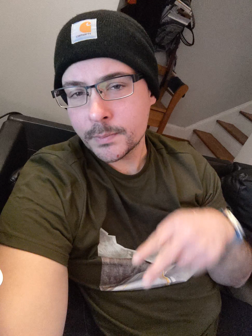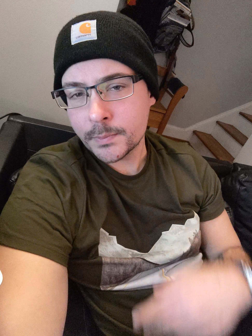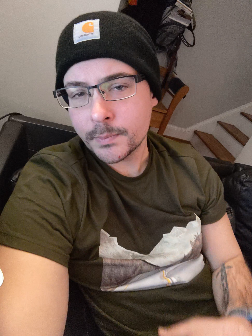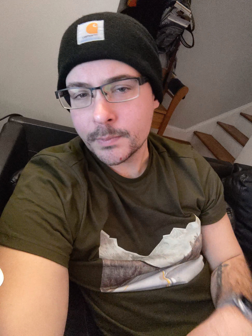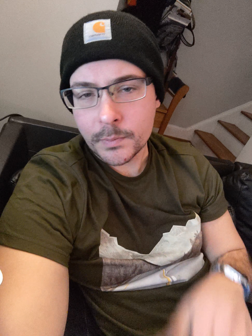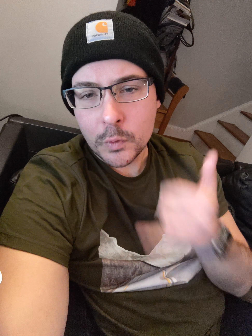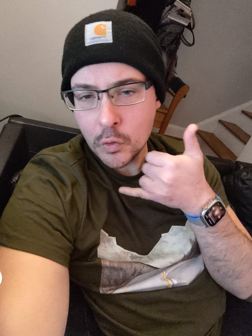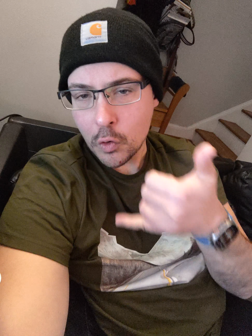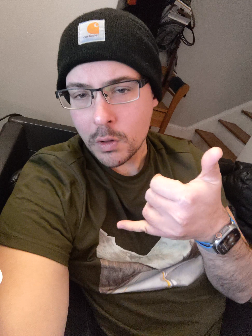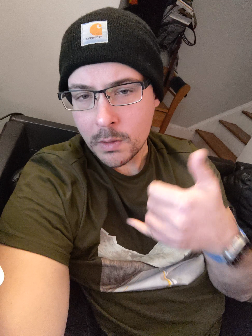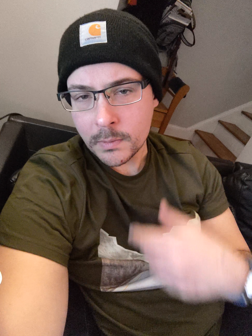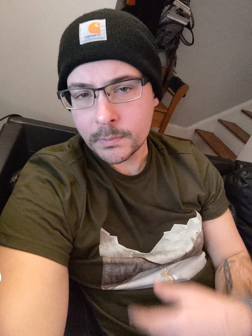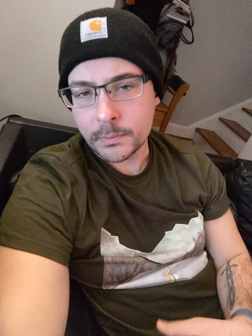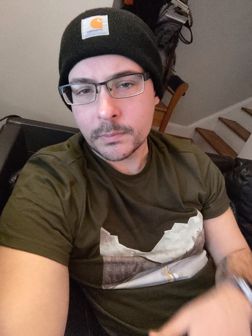call on the phone